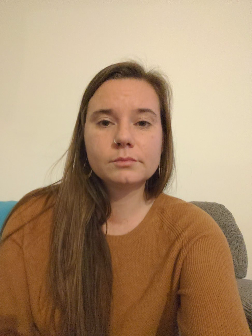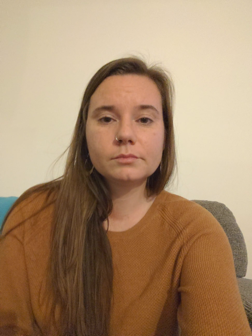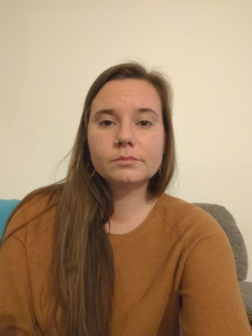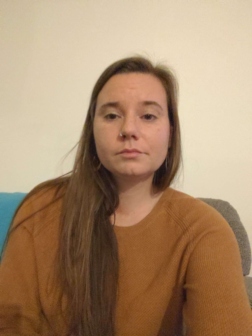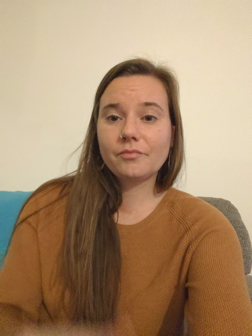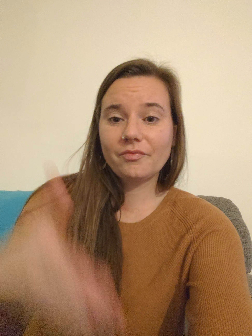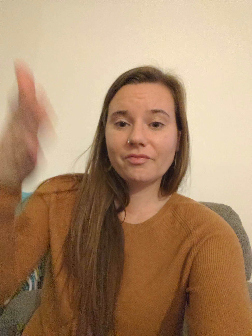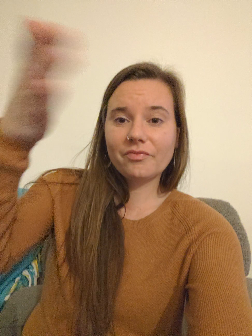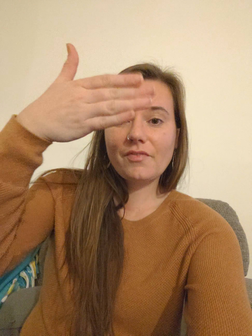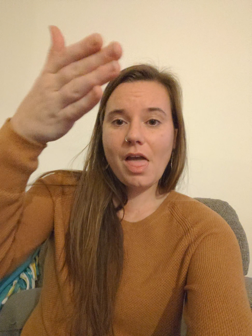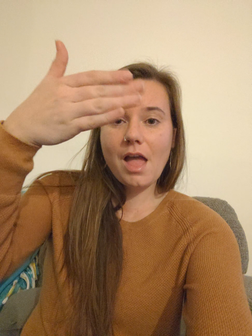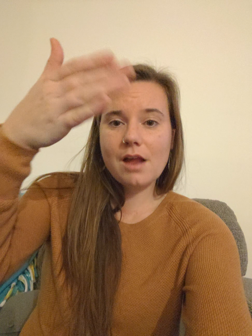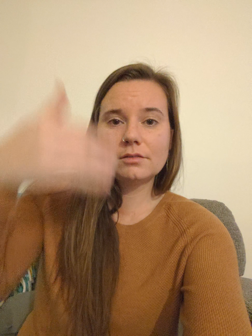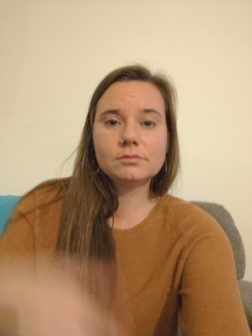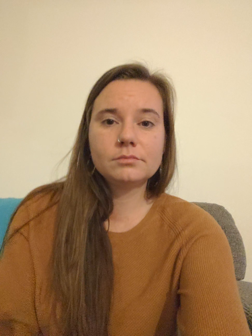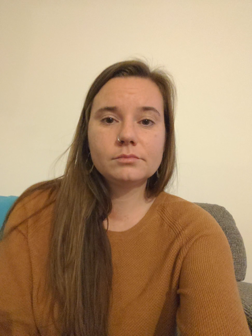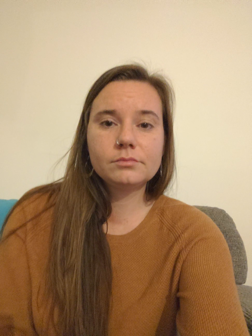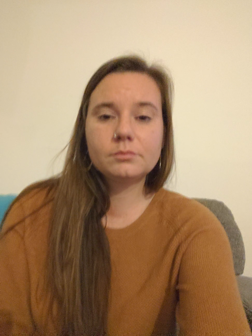flag